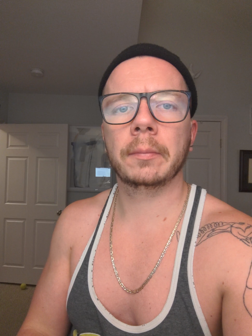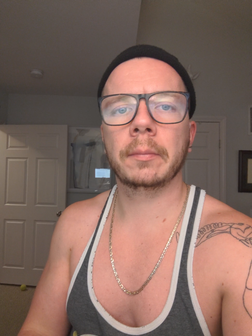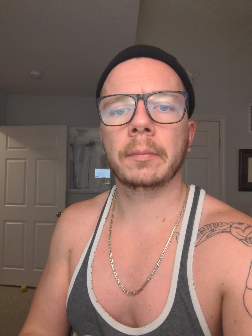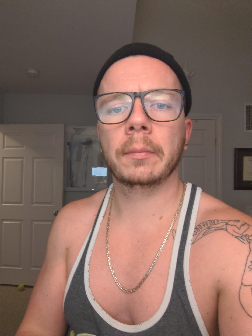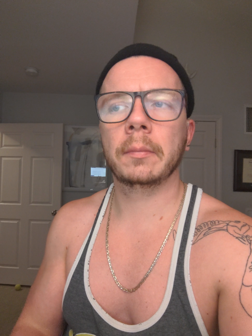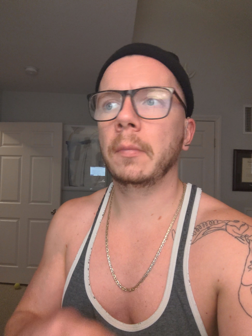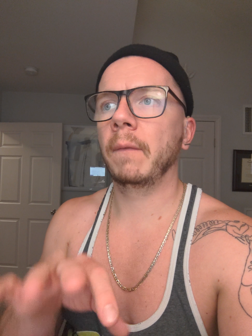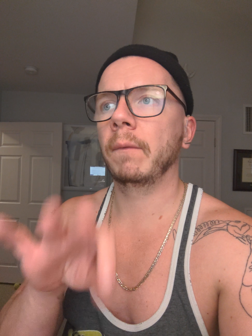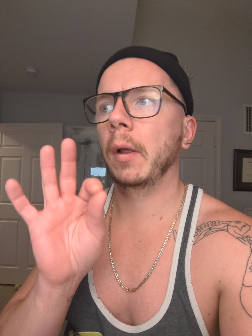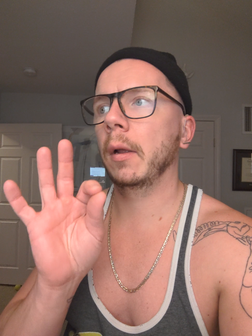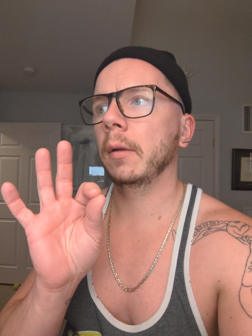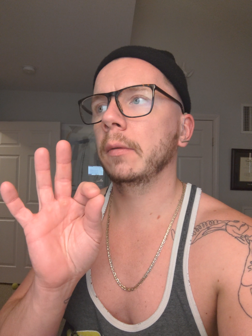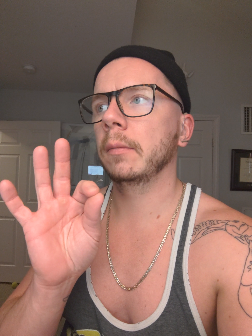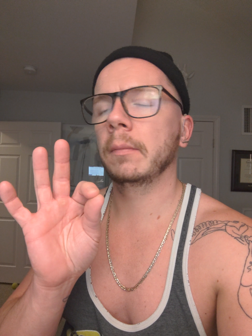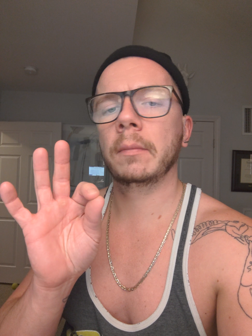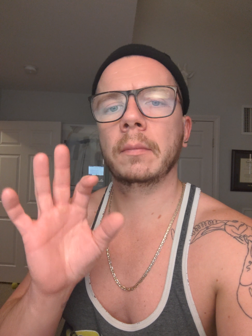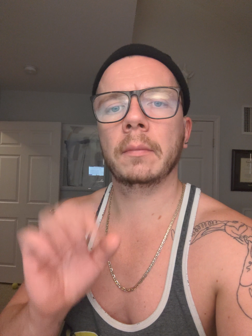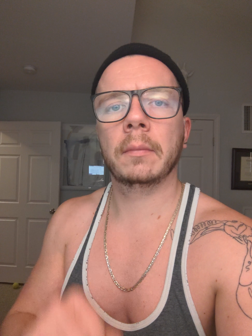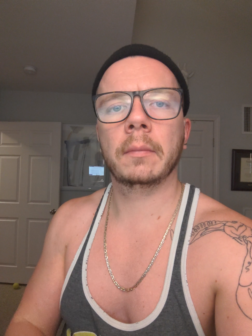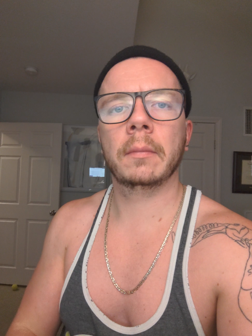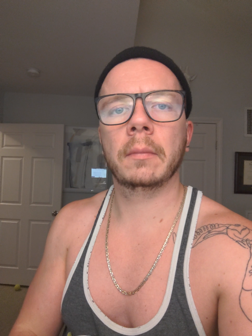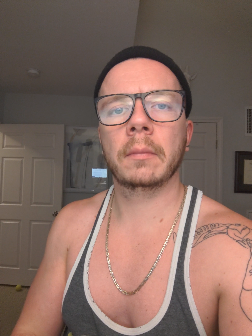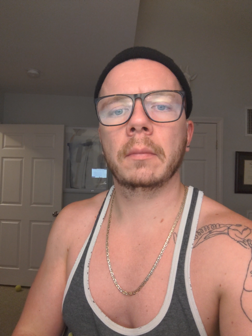find